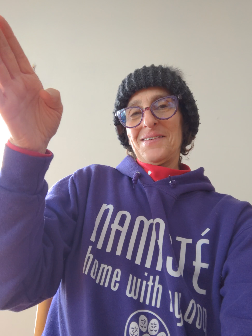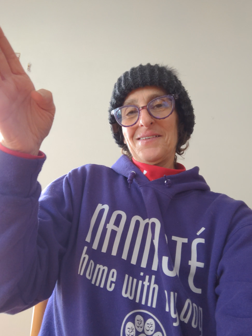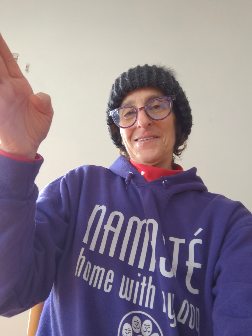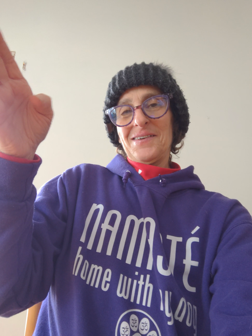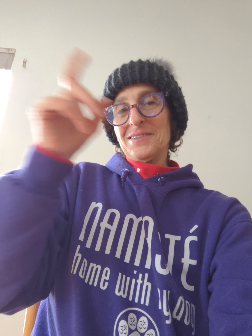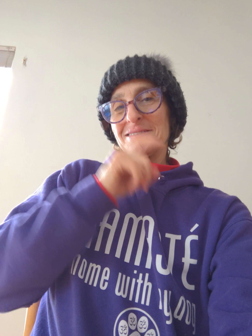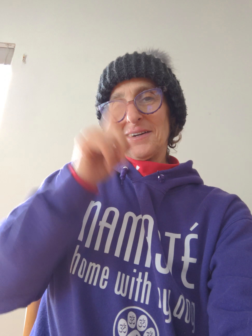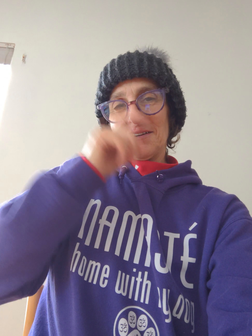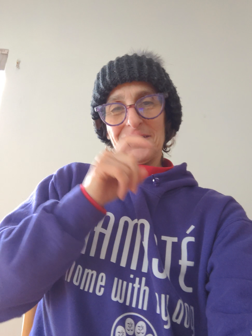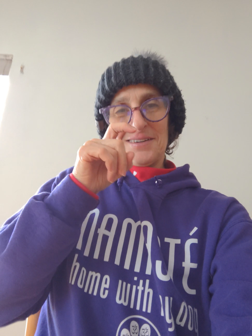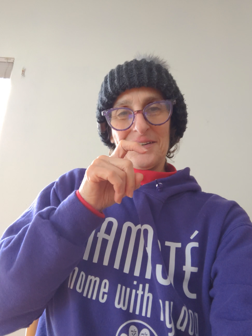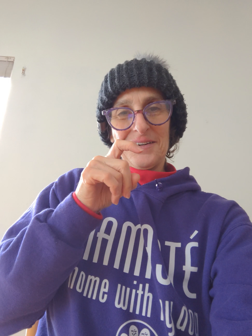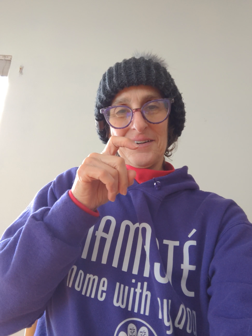doll